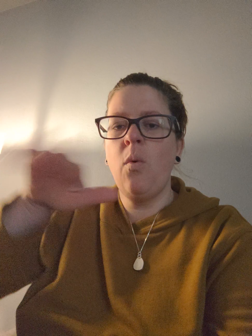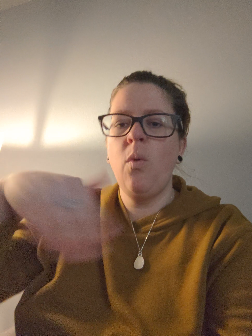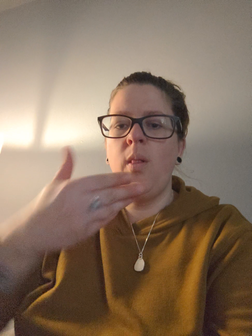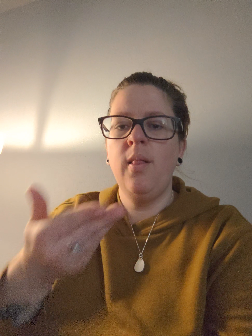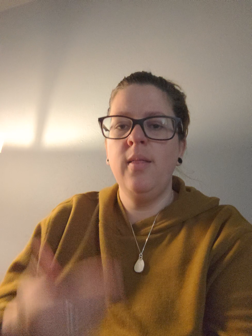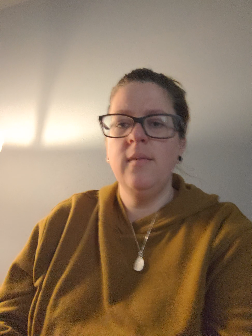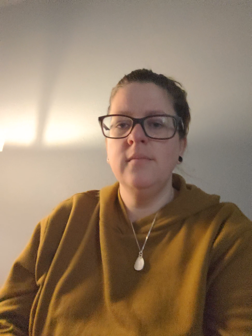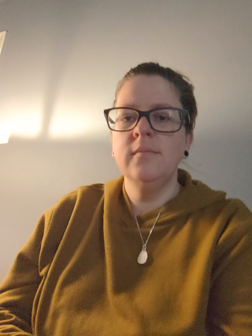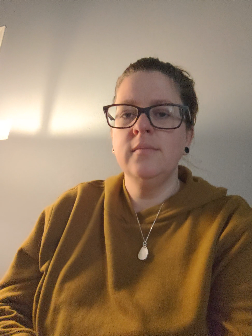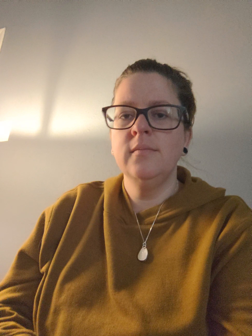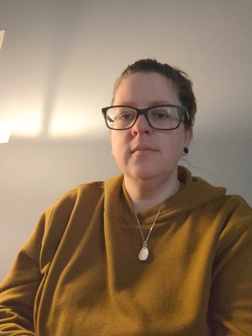all